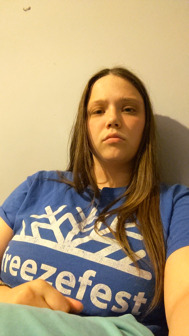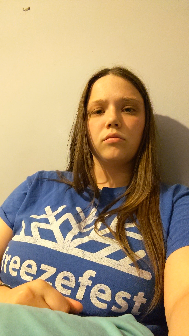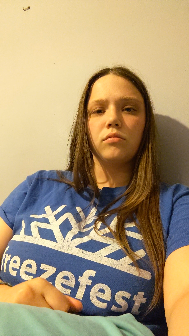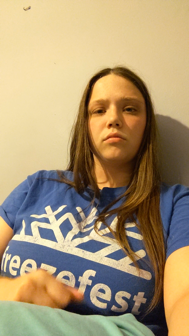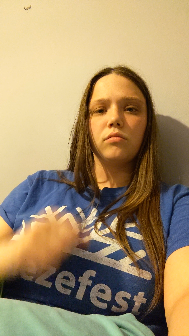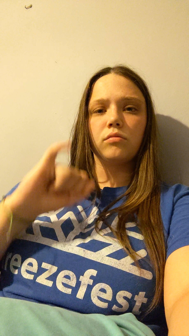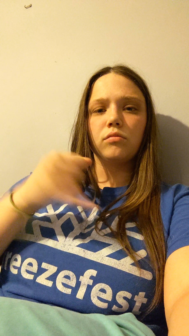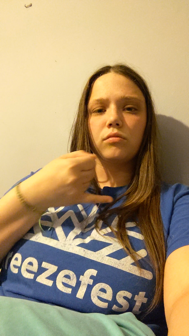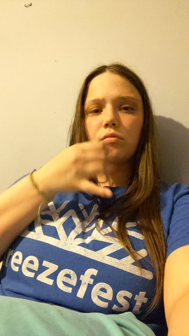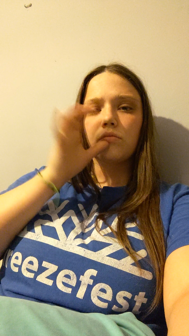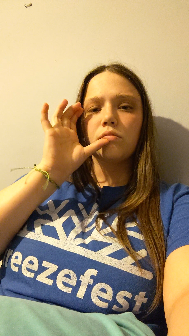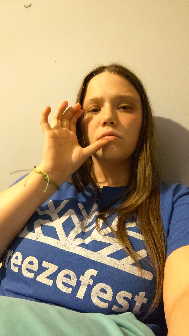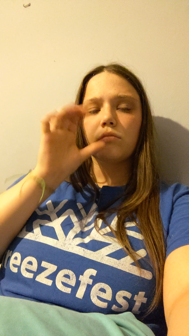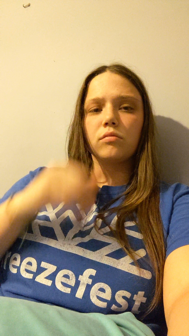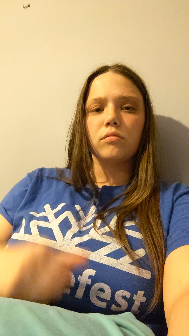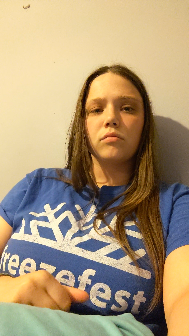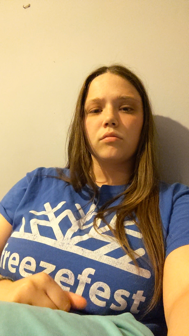juice